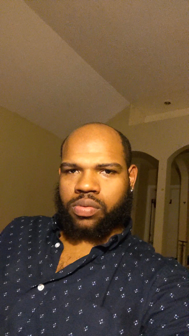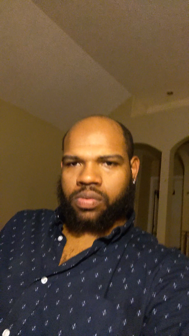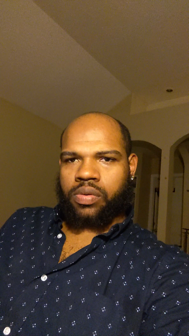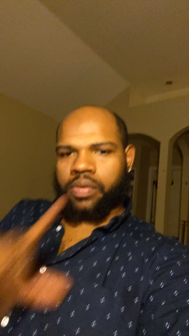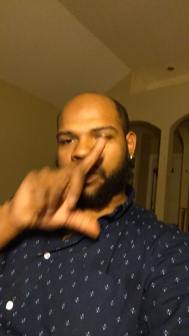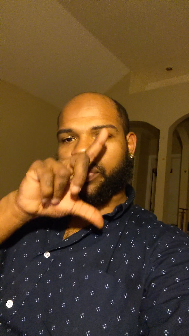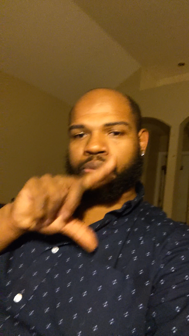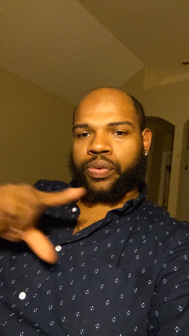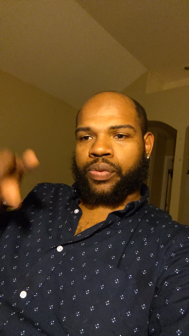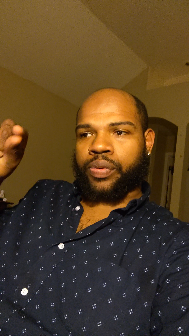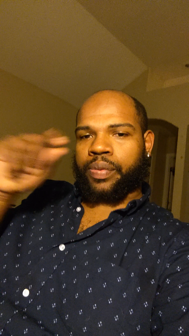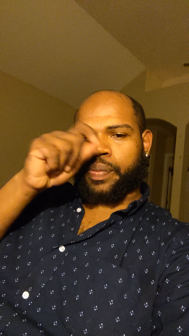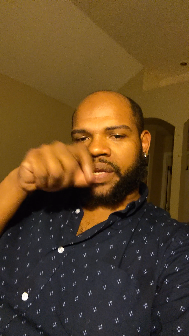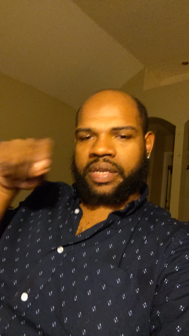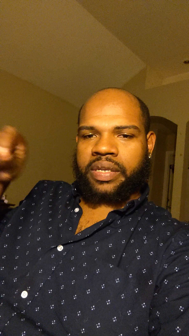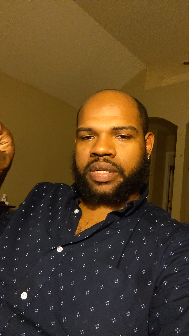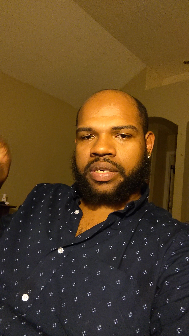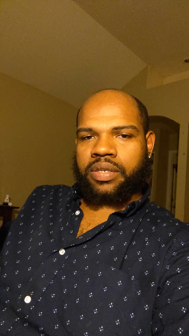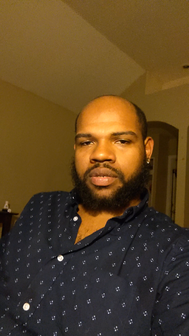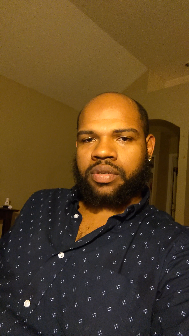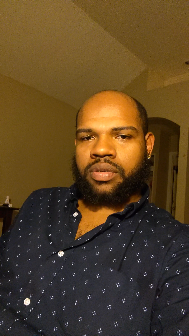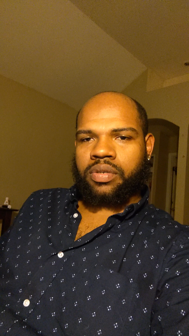peas